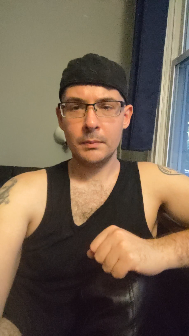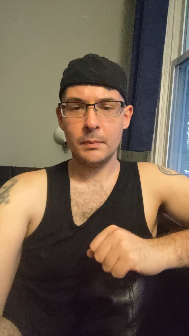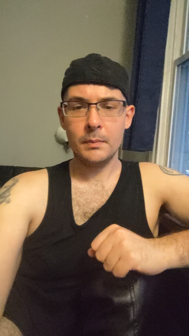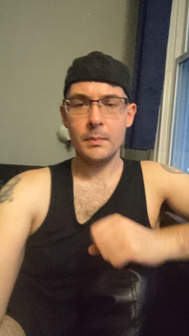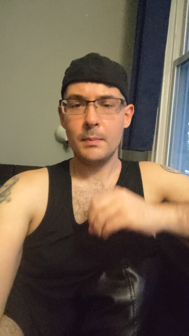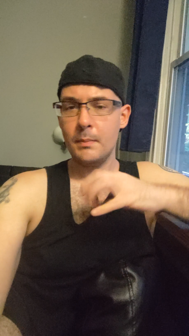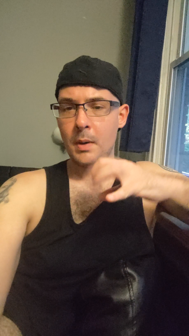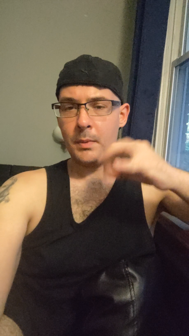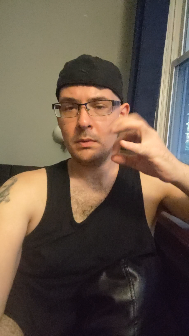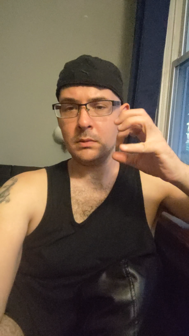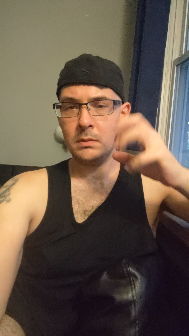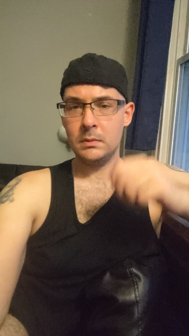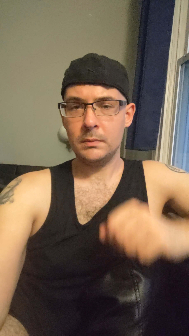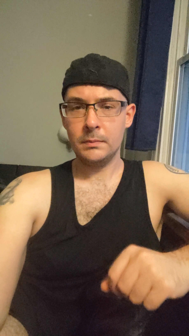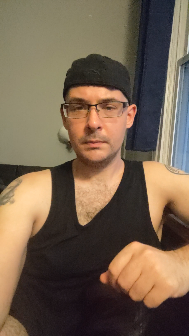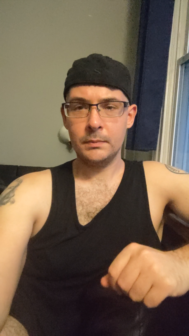bubbles